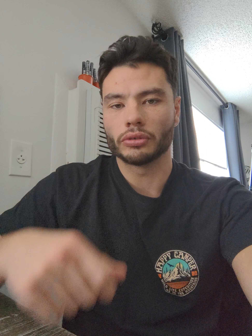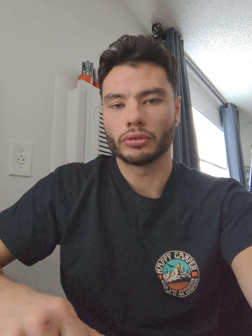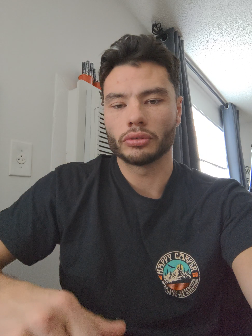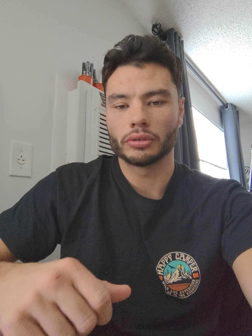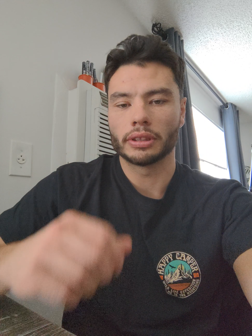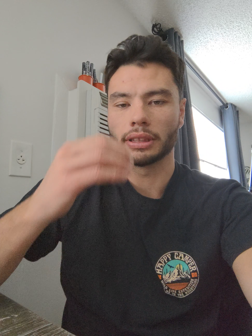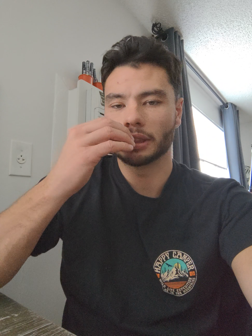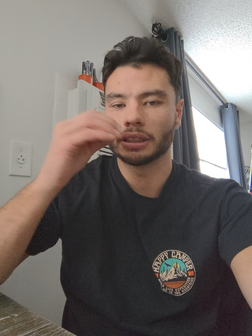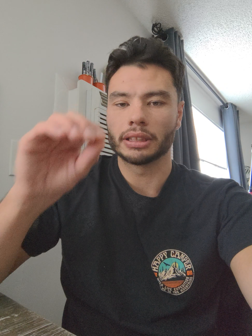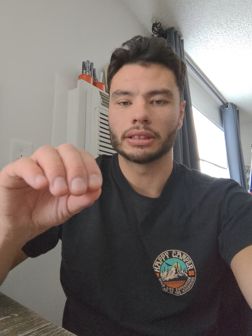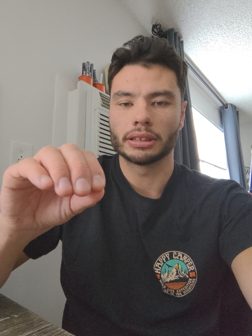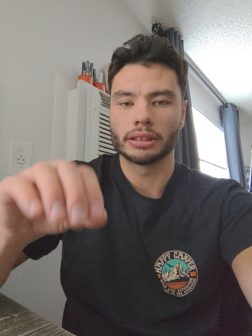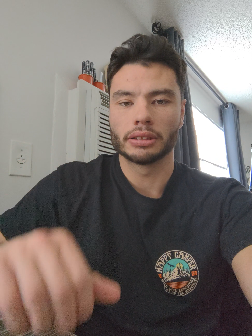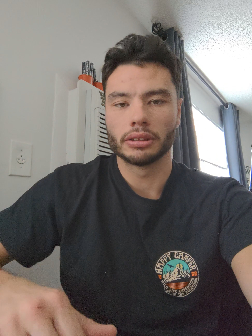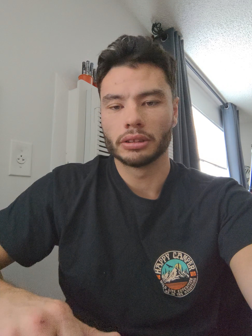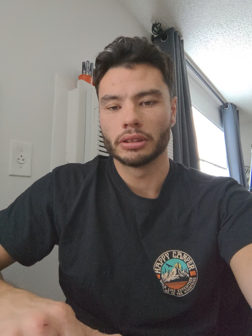kiss